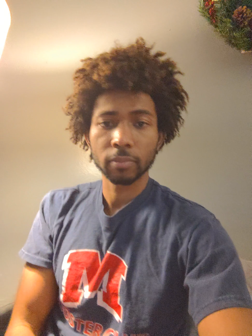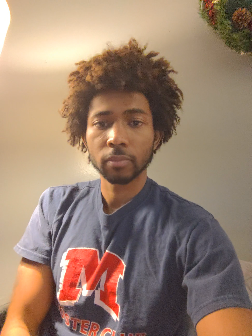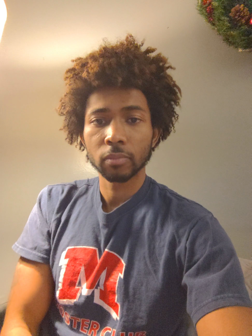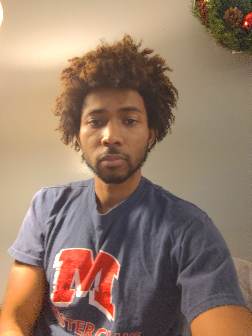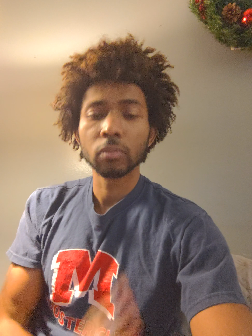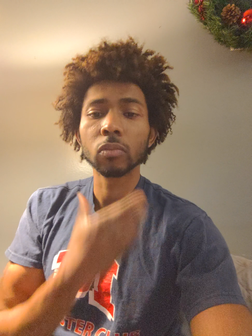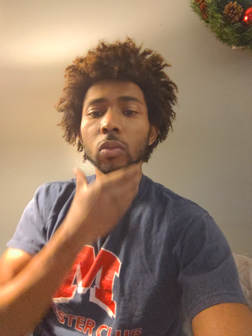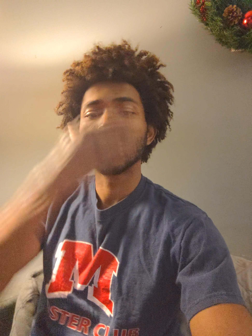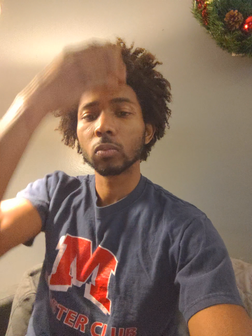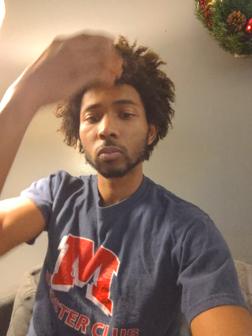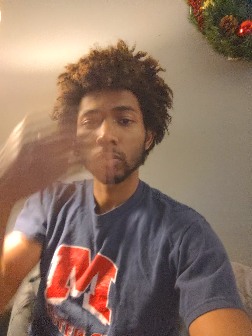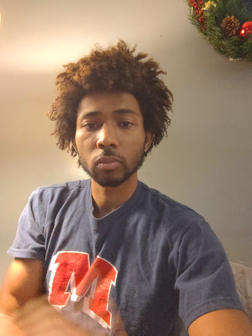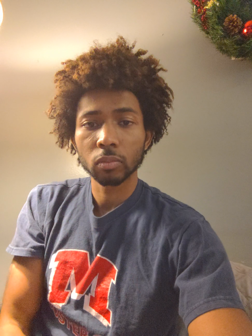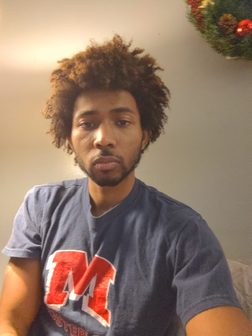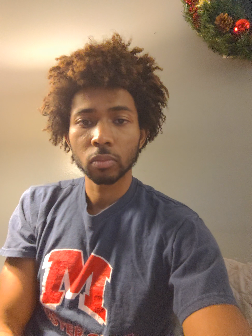giraffe